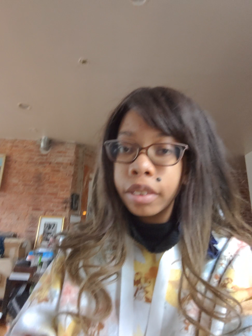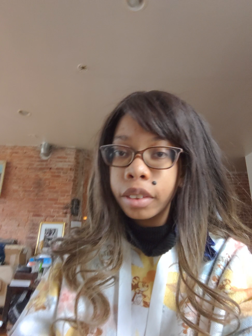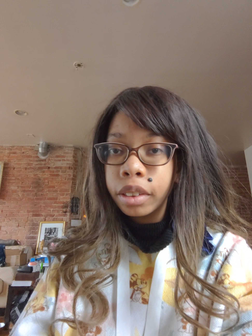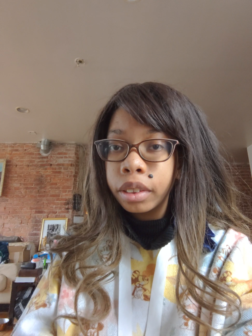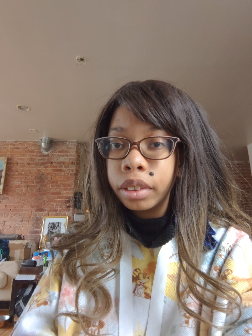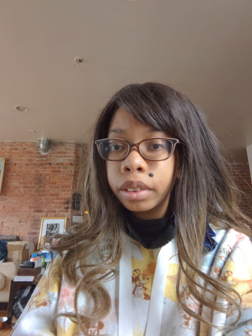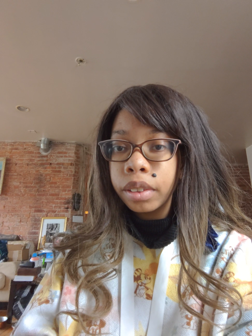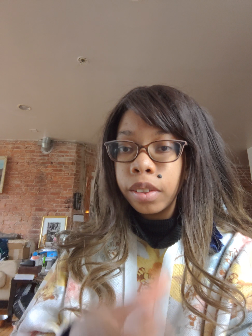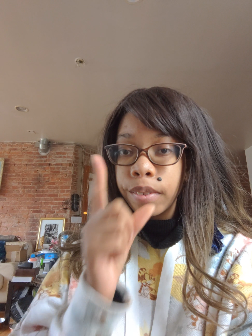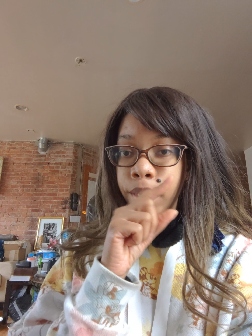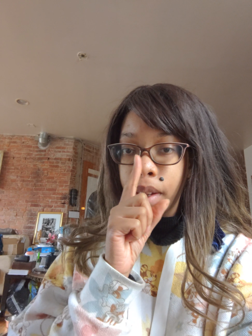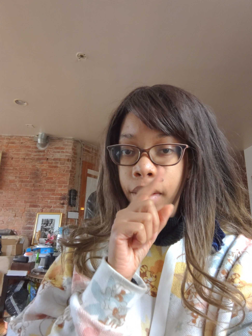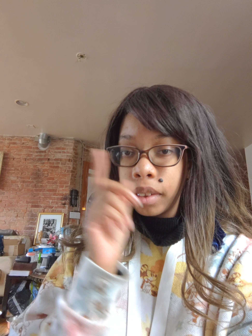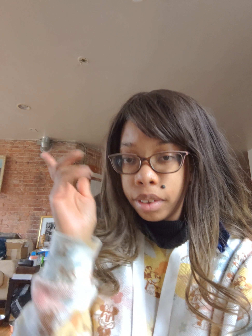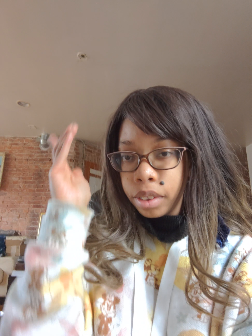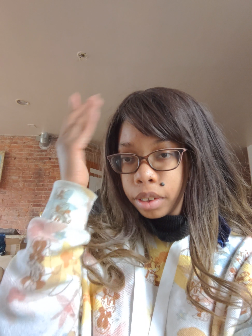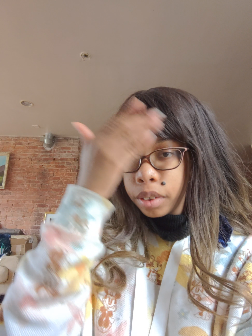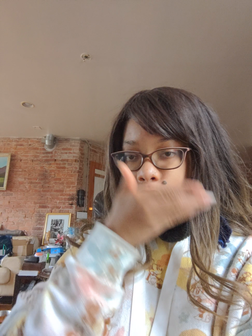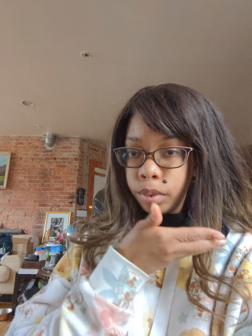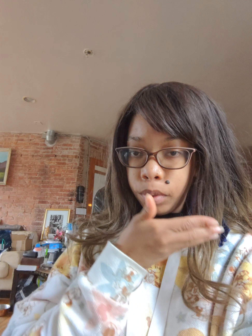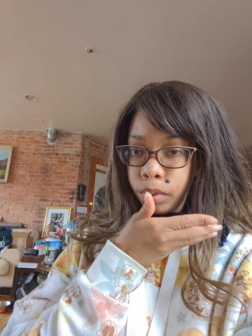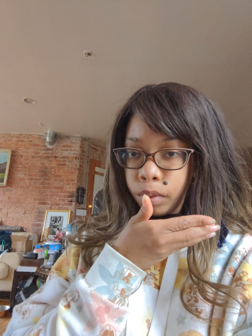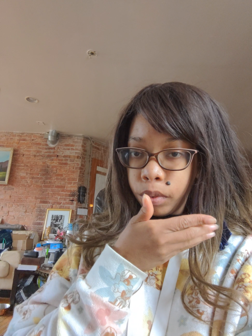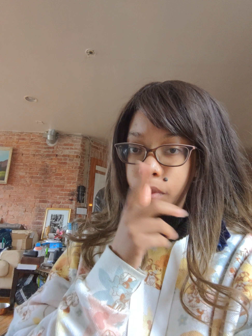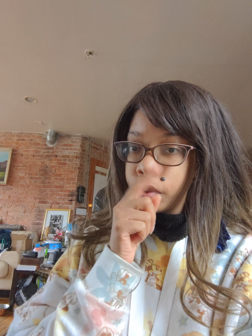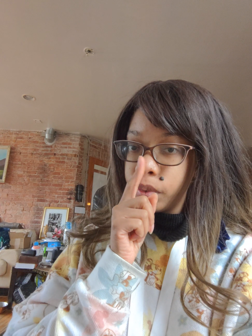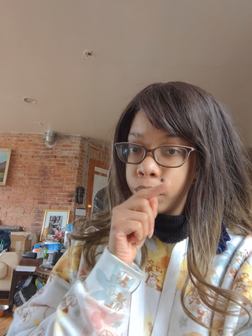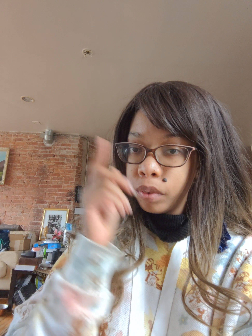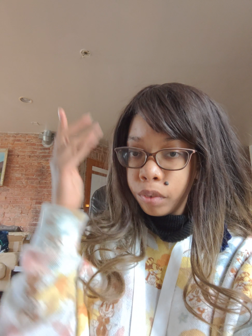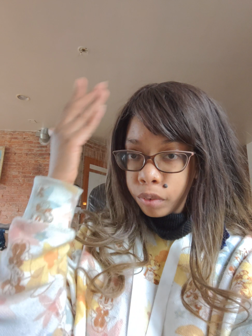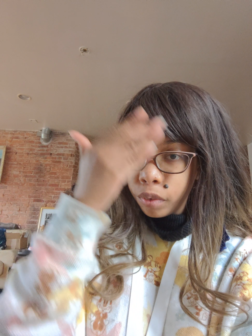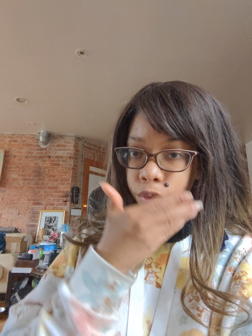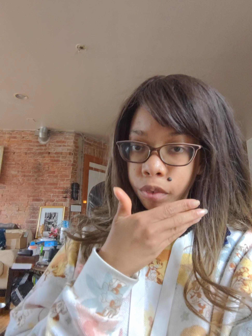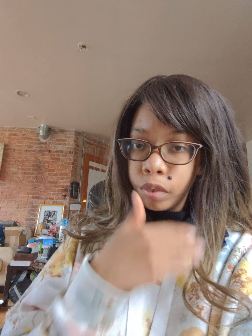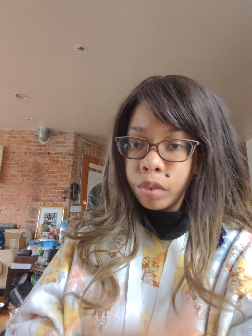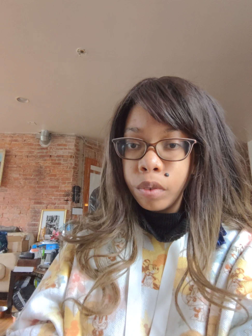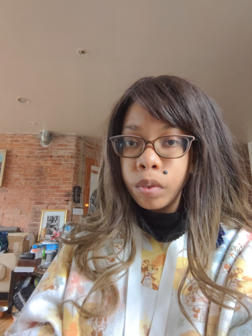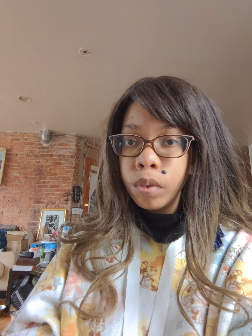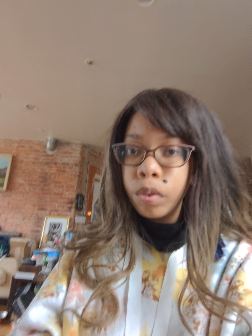pretend